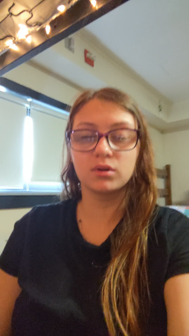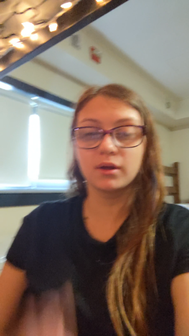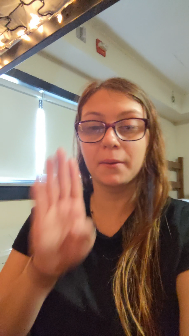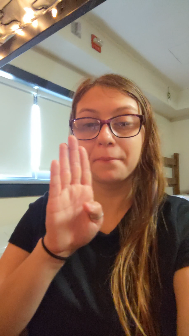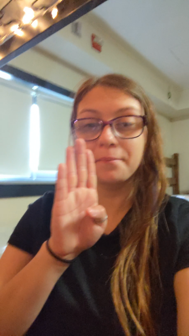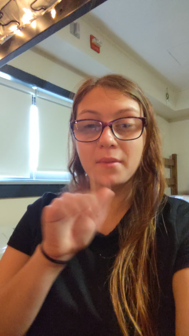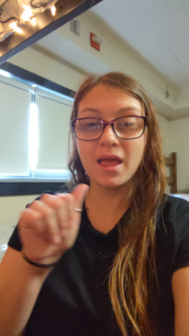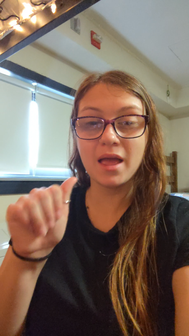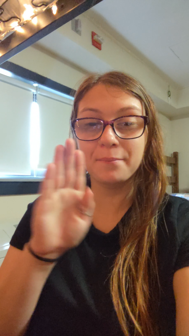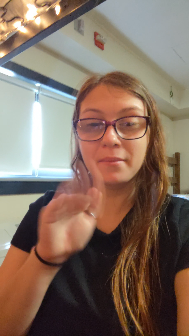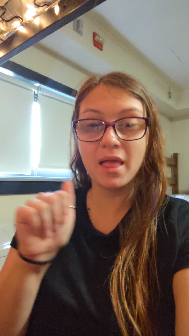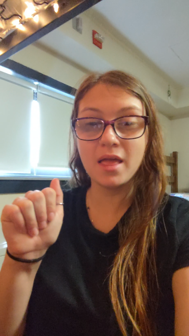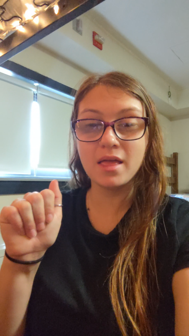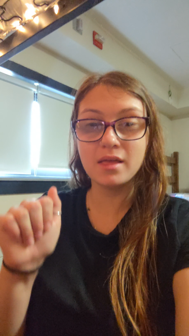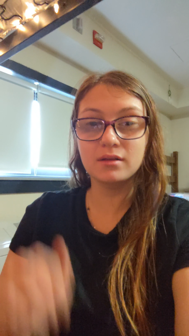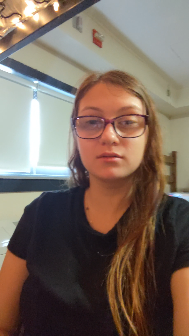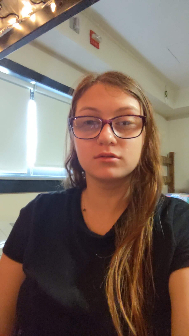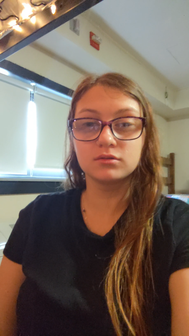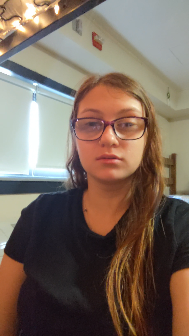baa baa